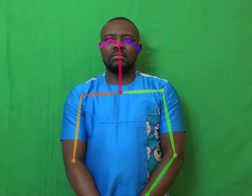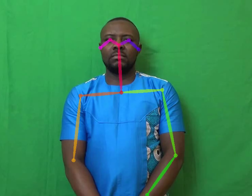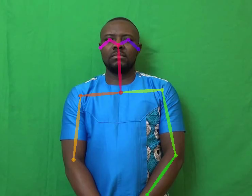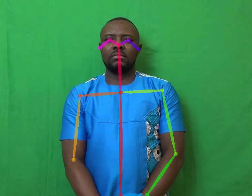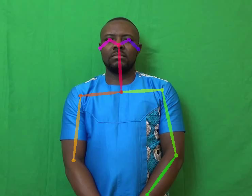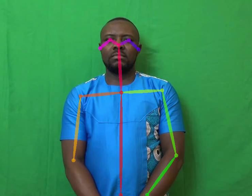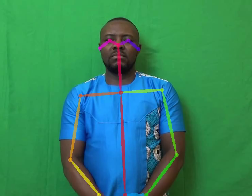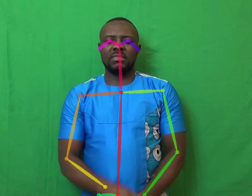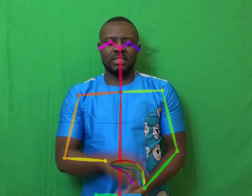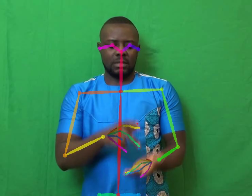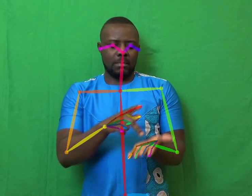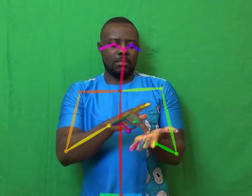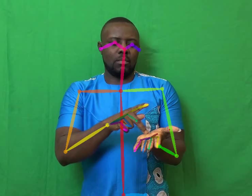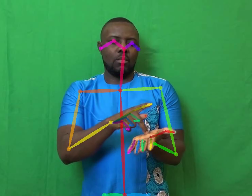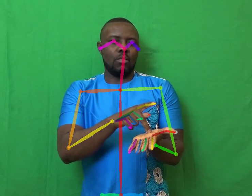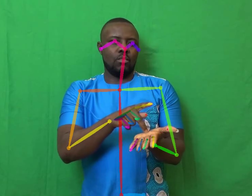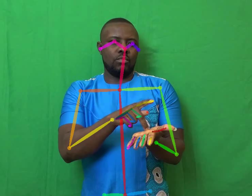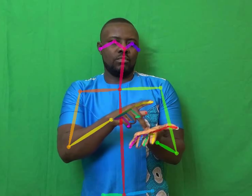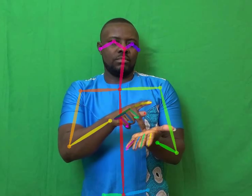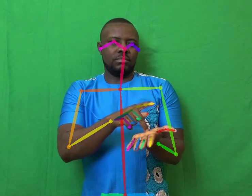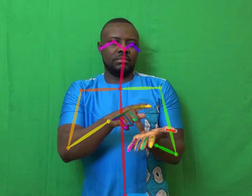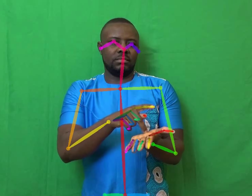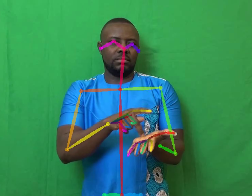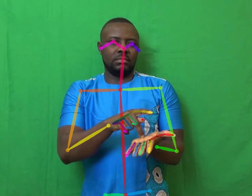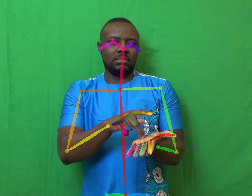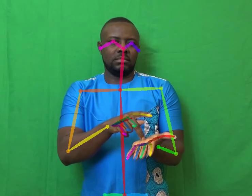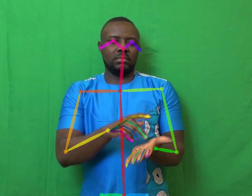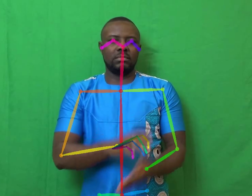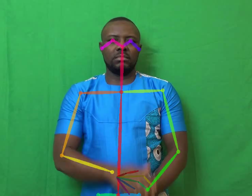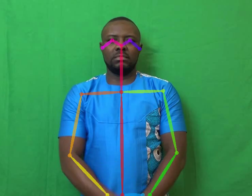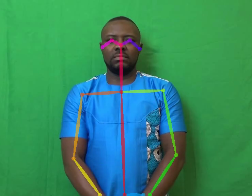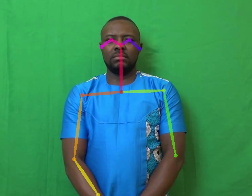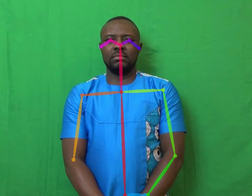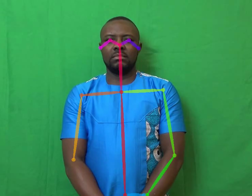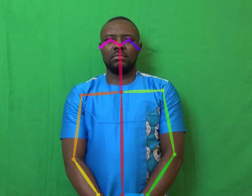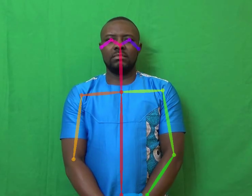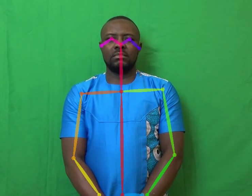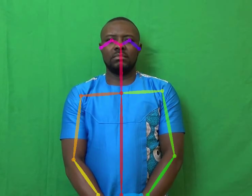poison